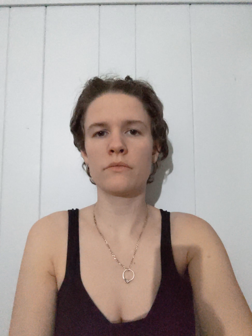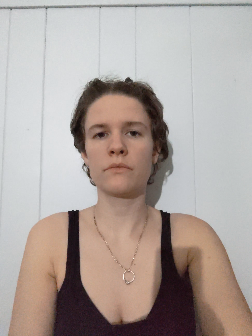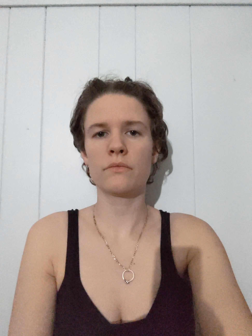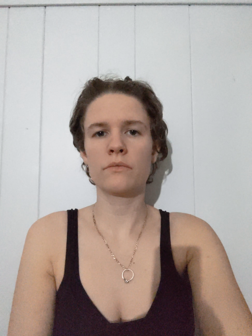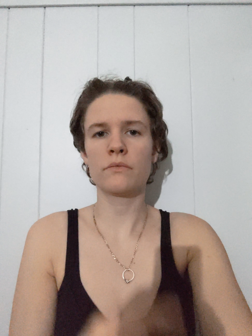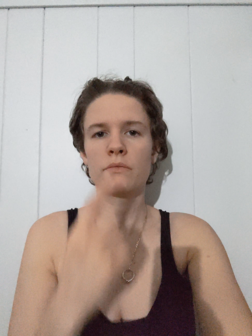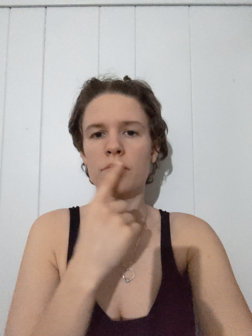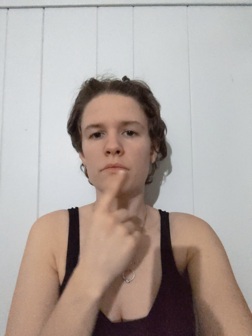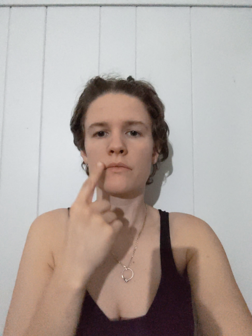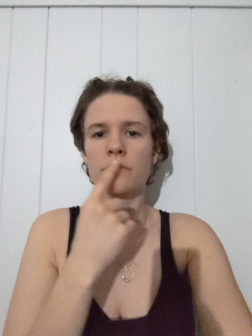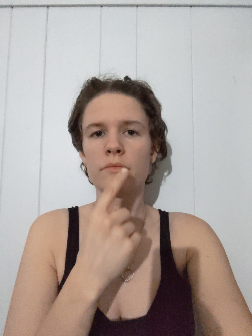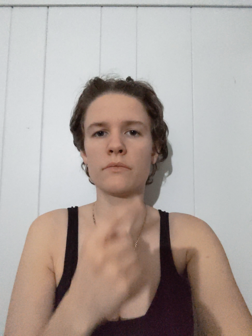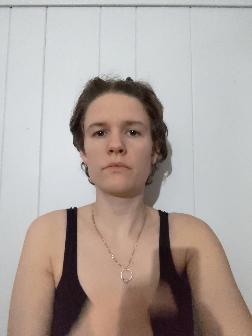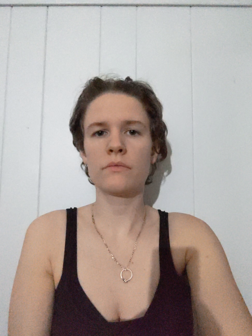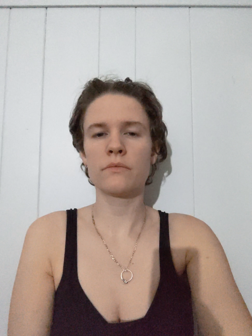lips